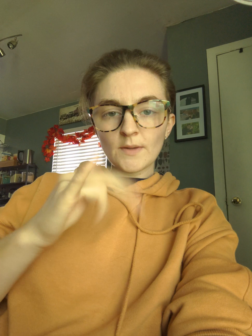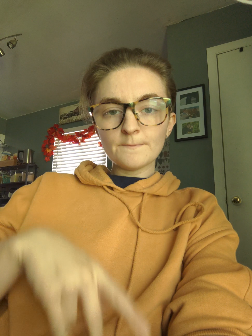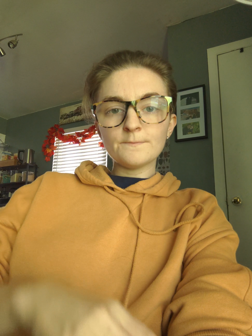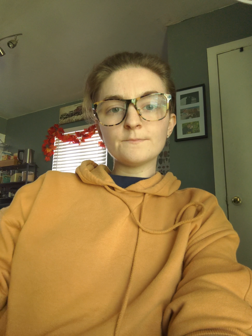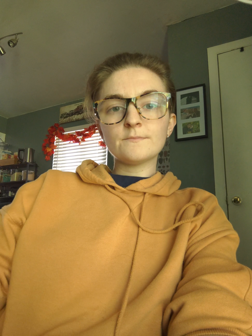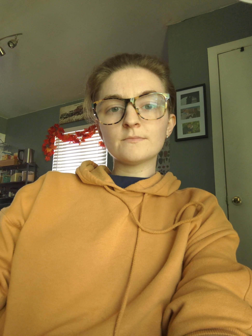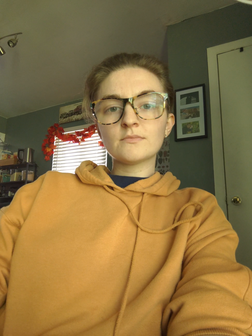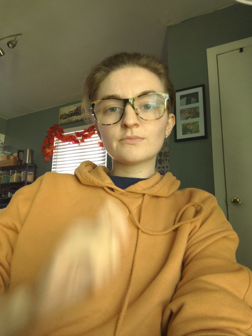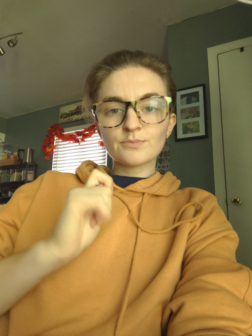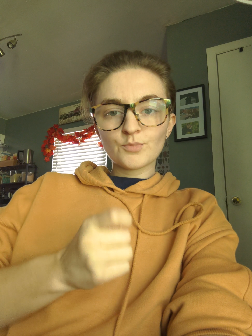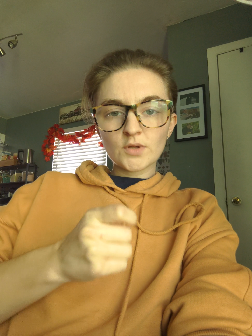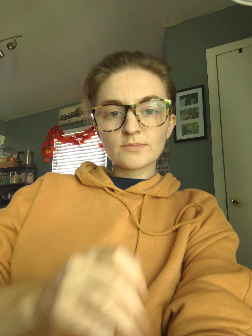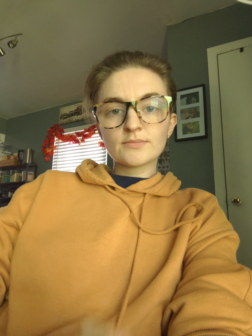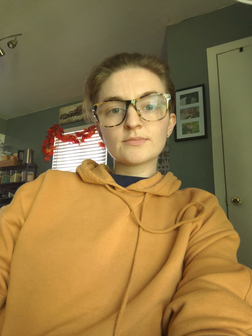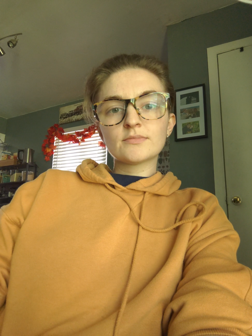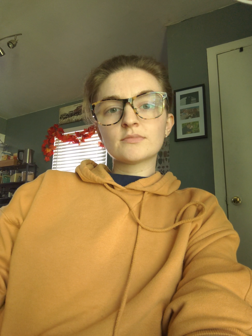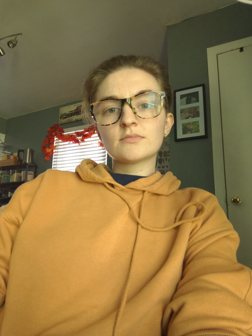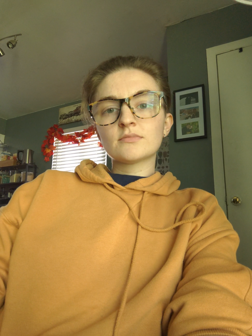hammer